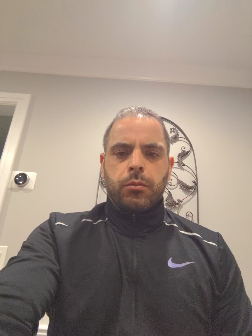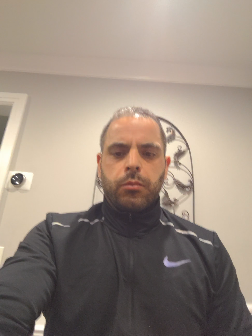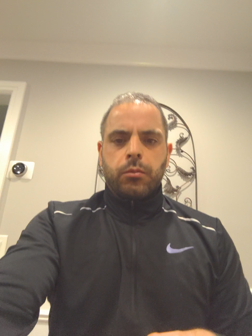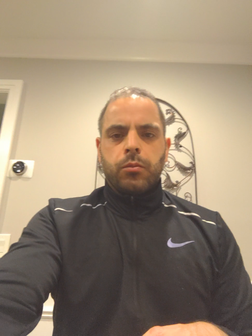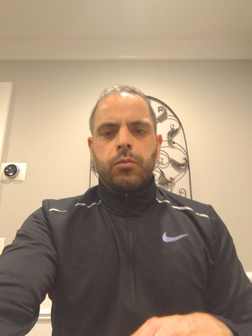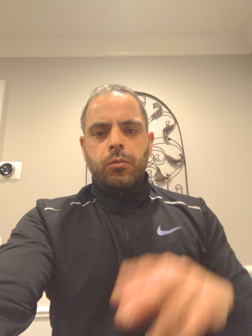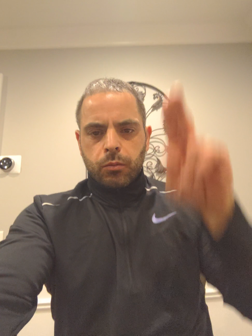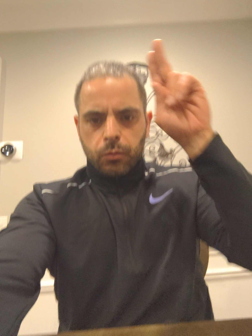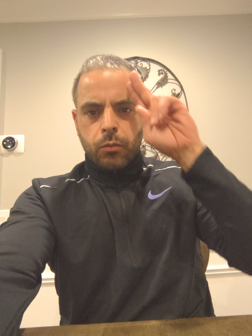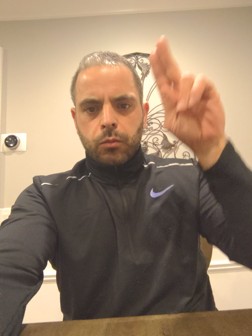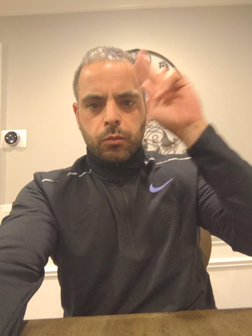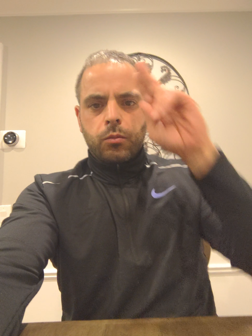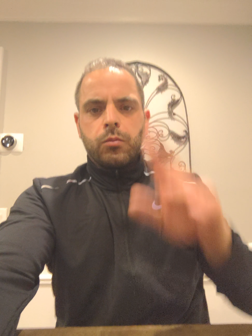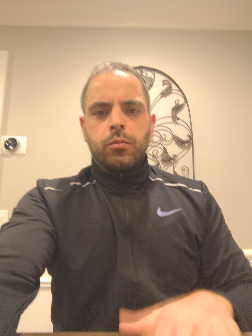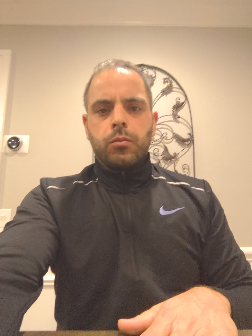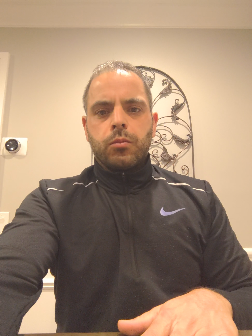uncle